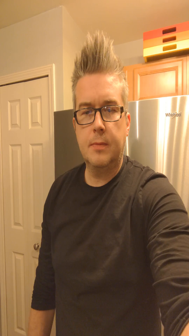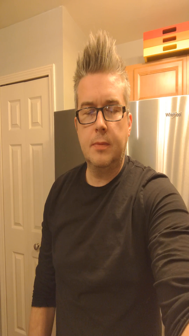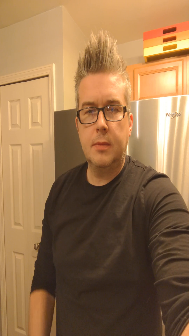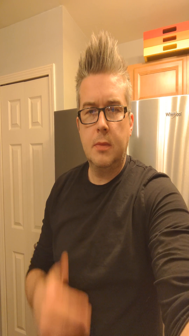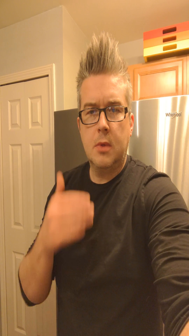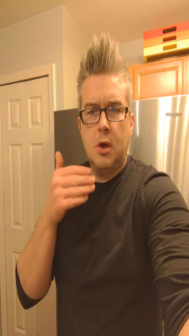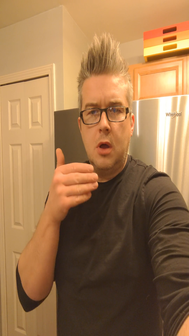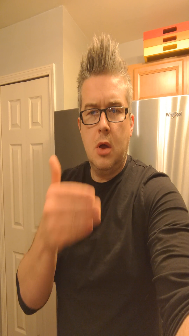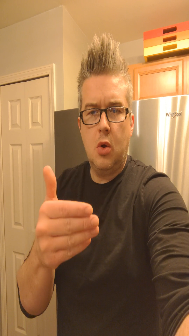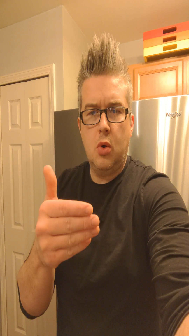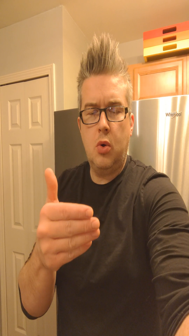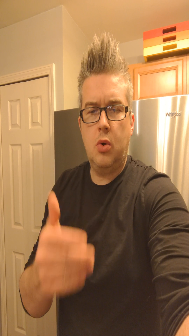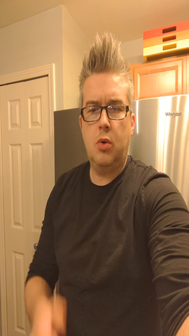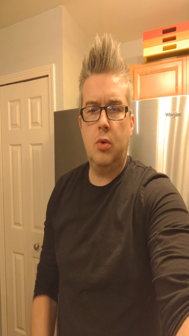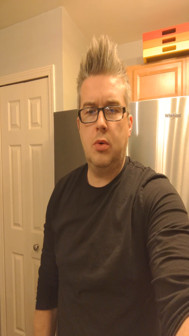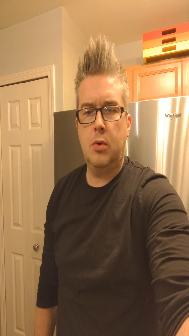close